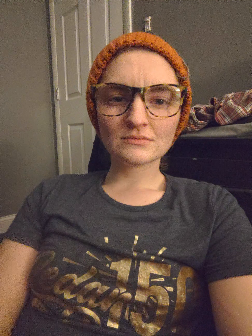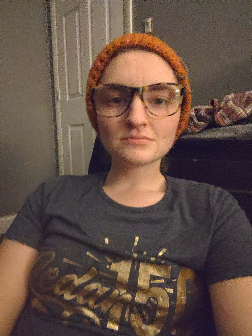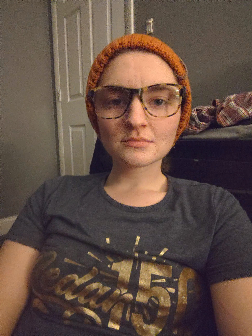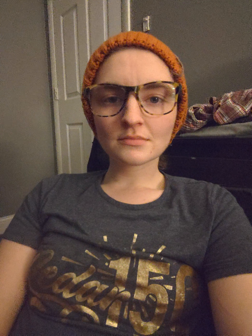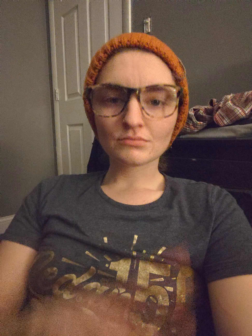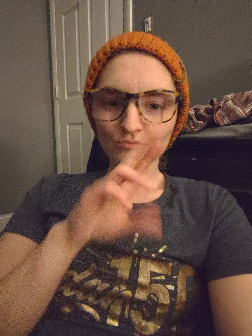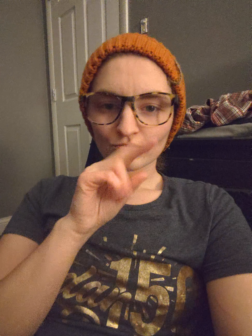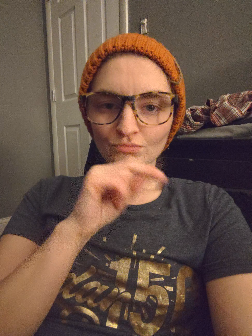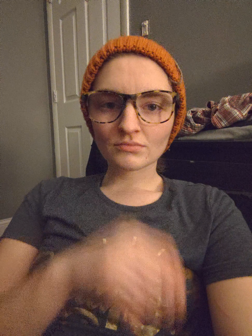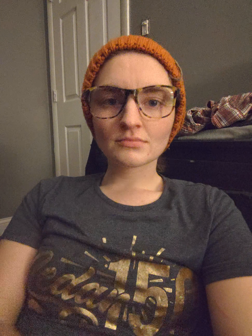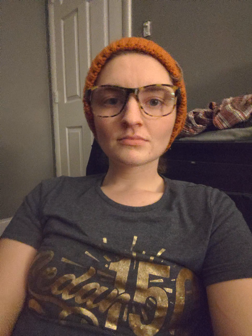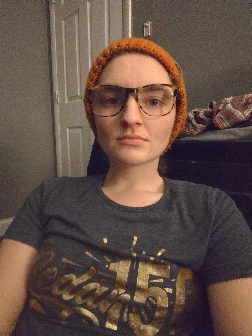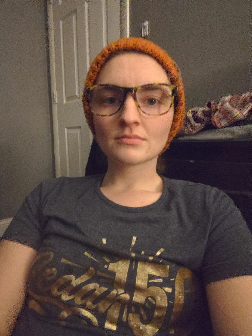duck